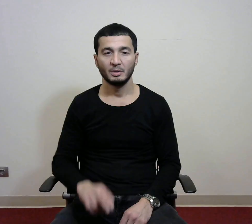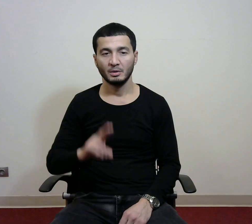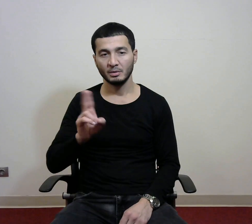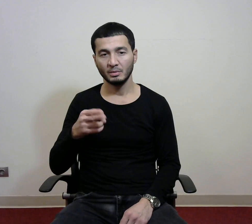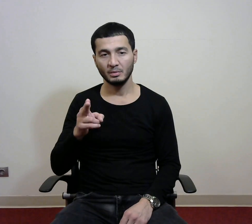D